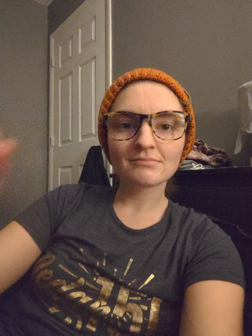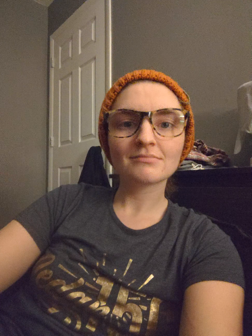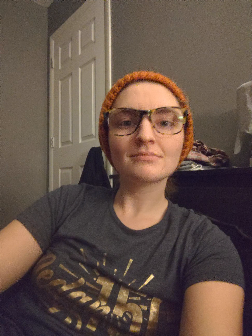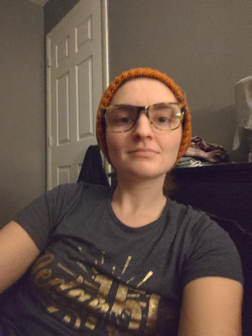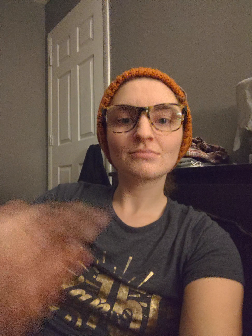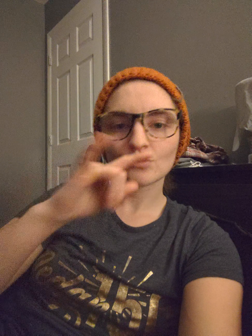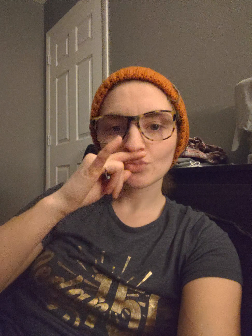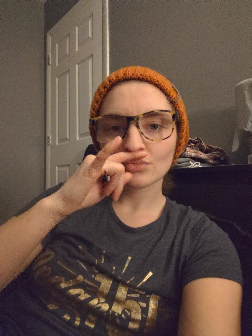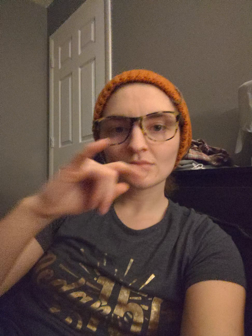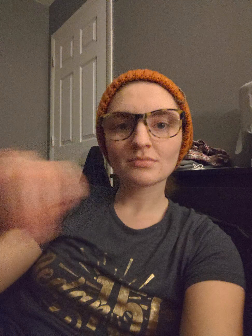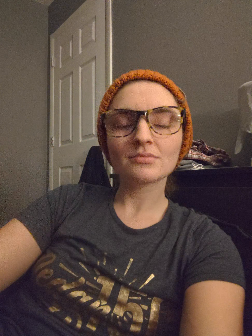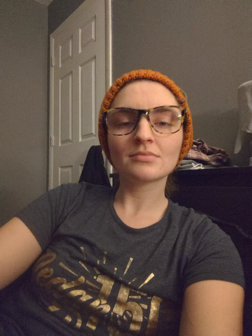child